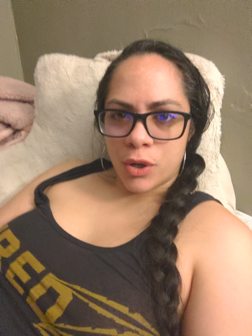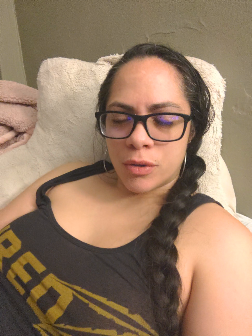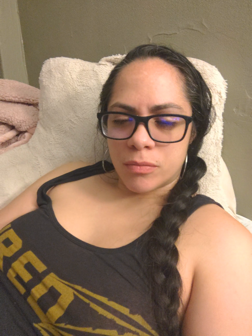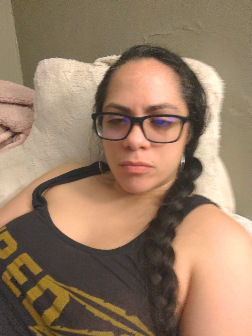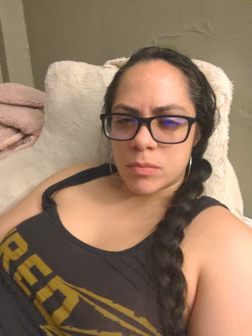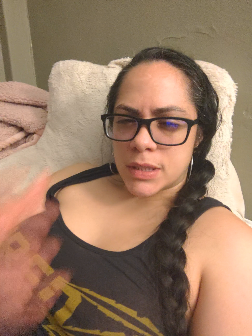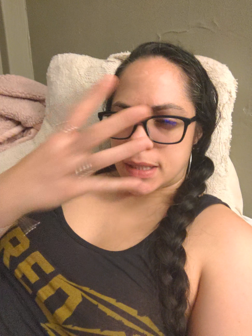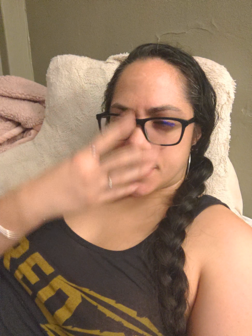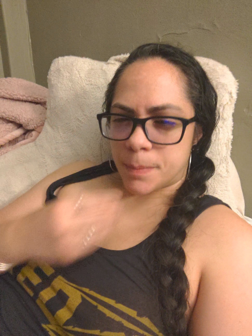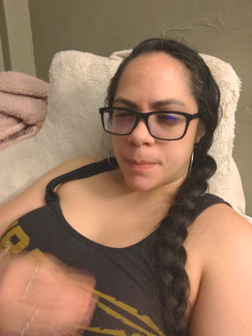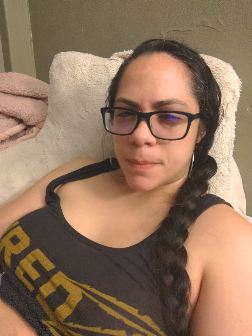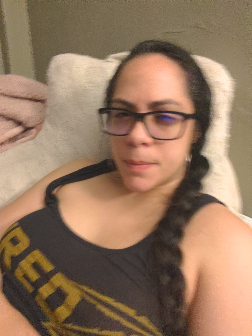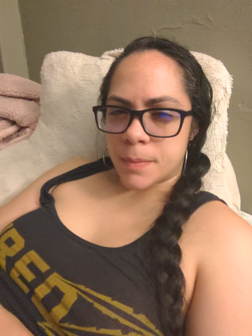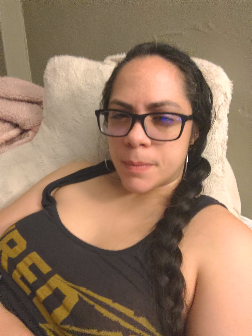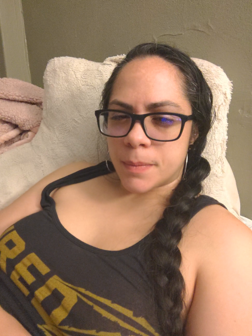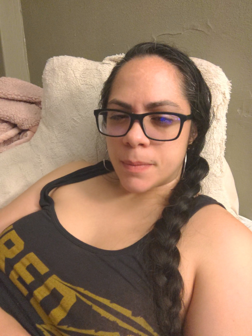sleep